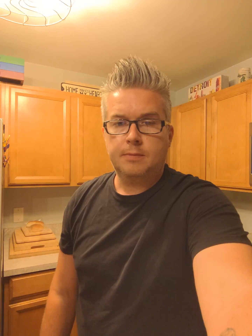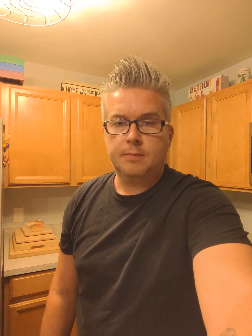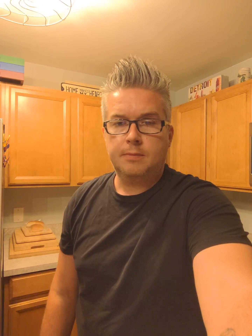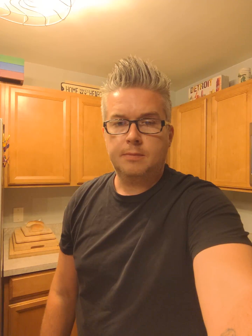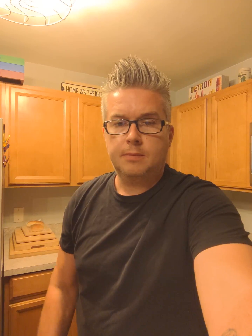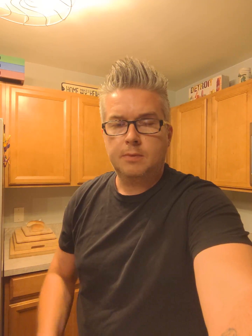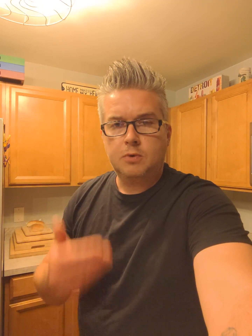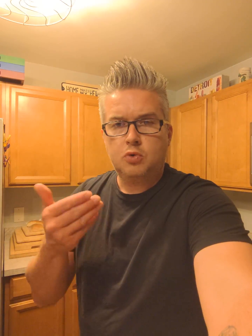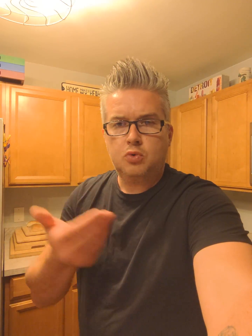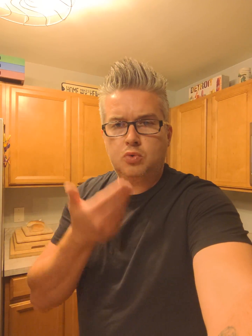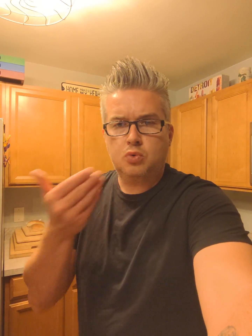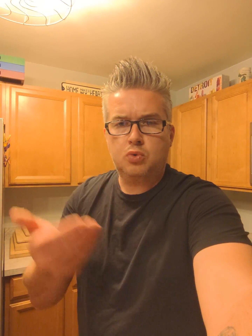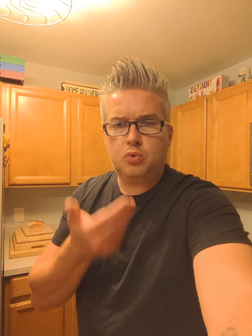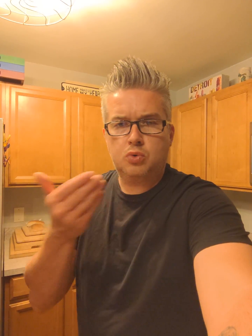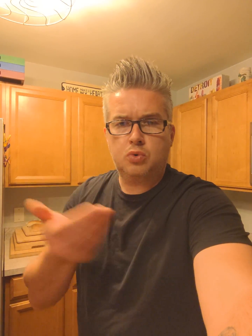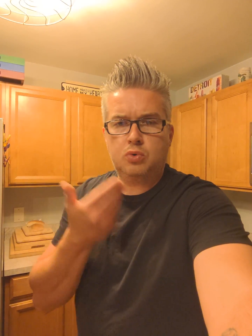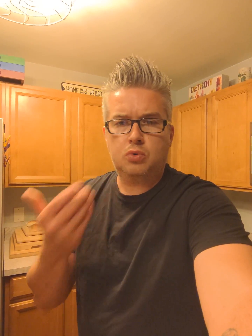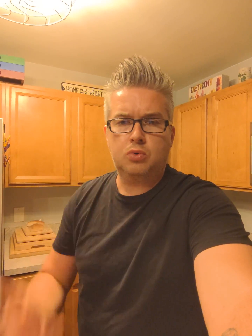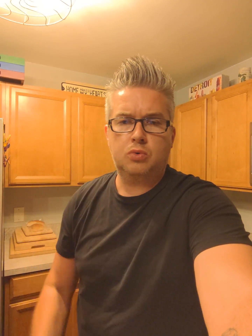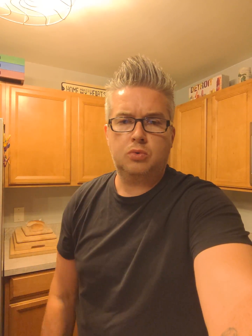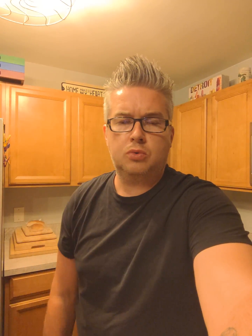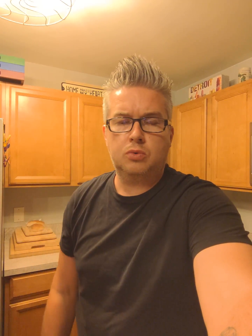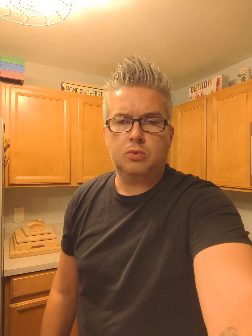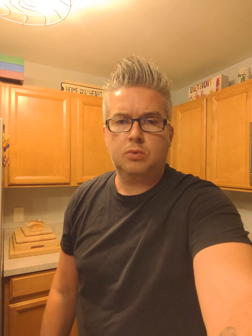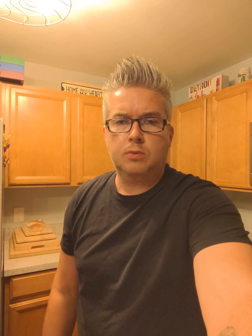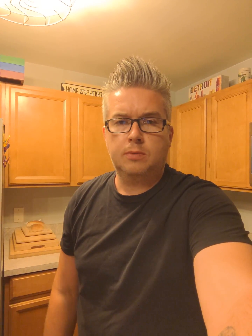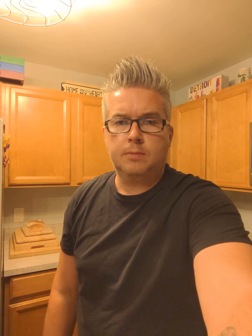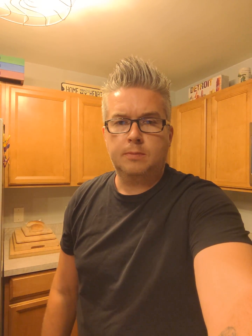new